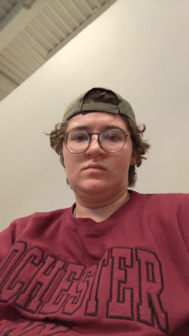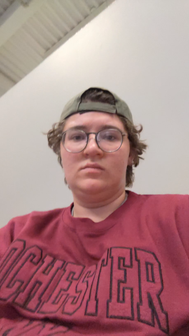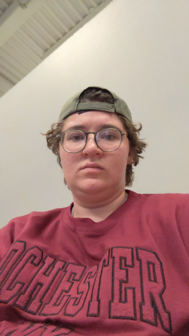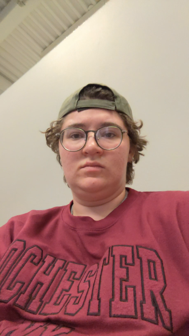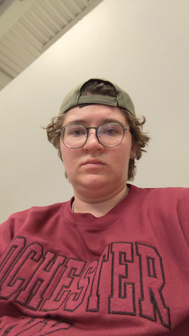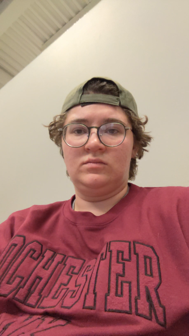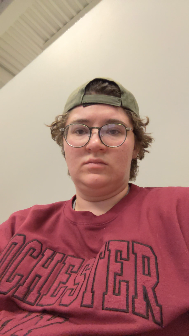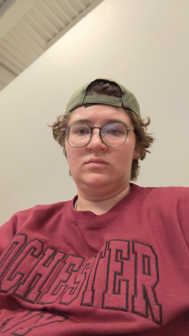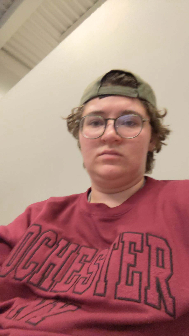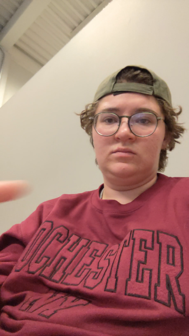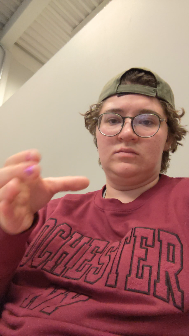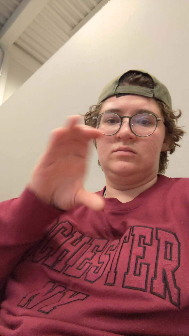dump